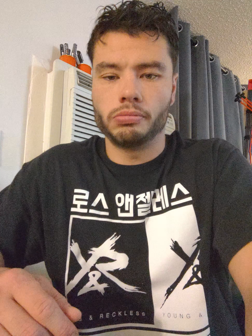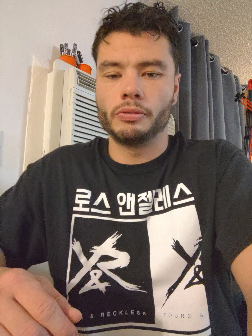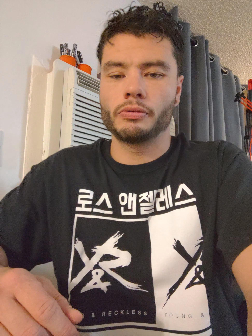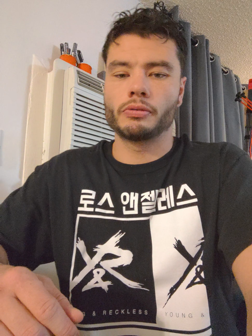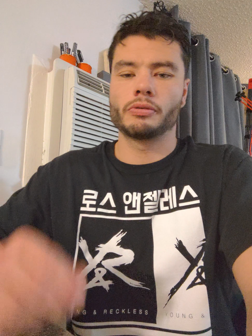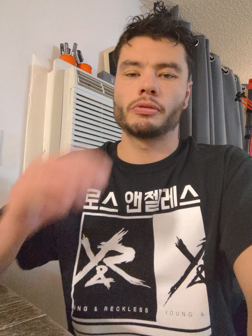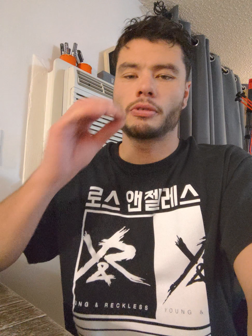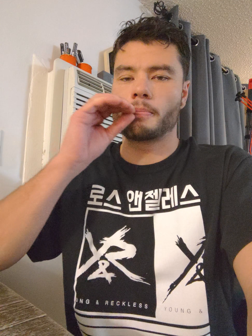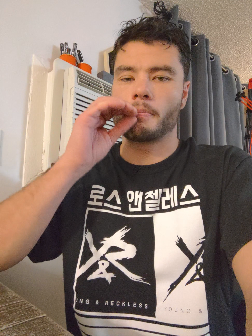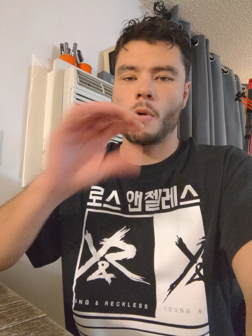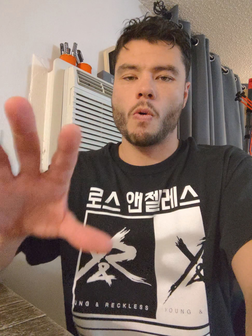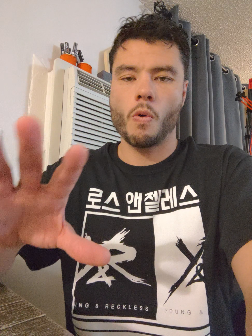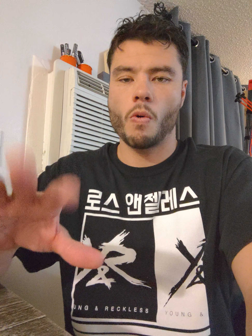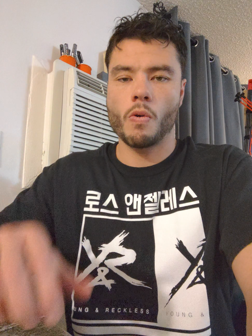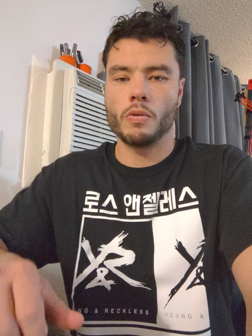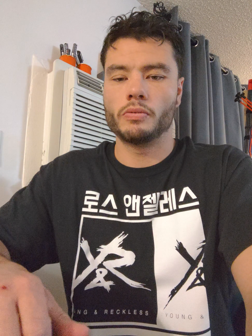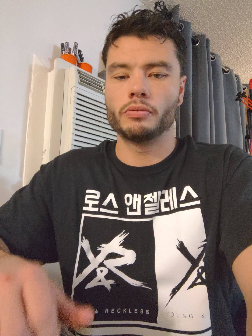blow